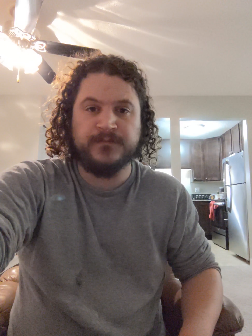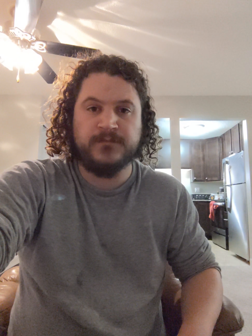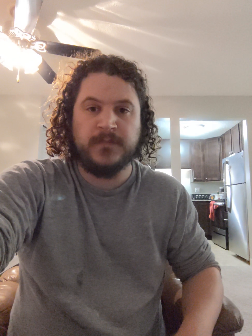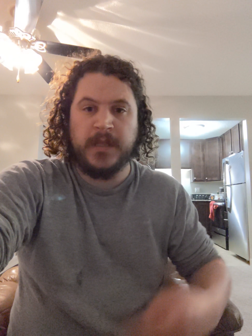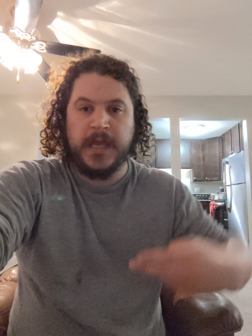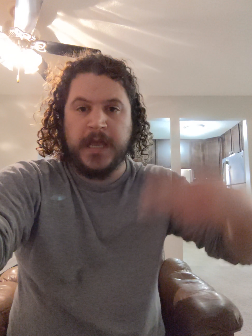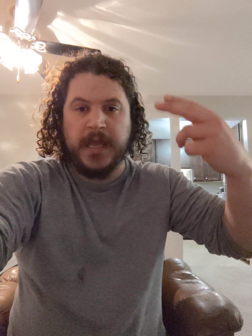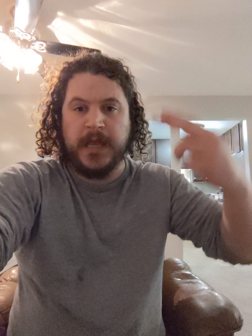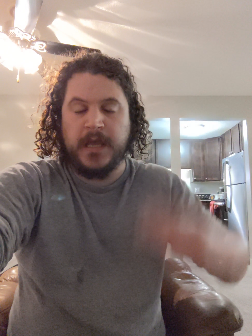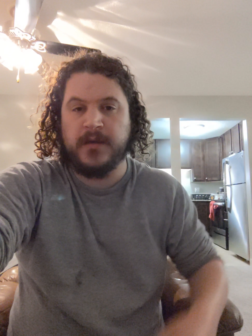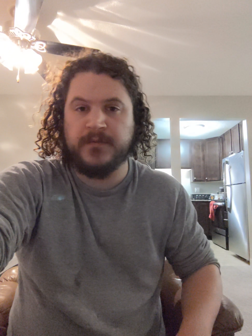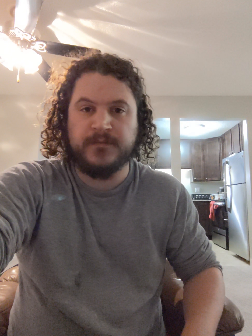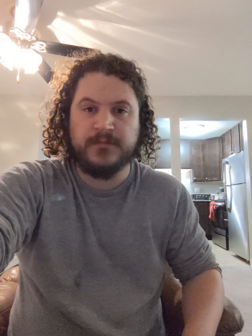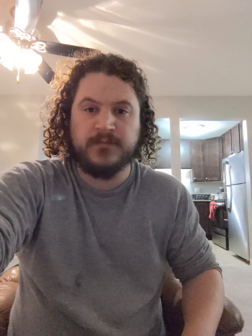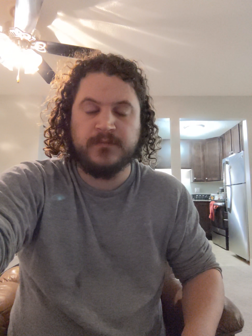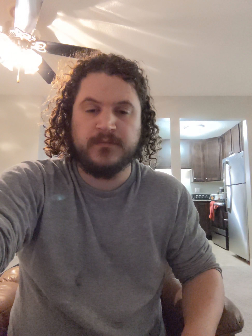high